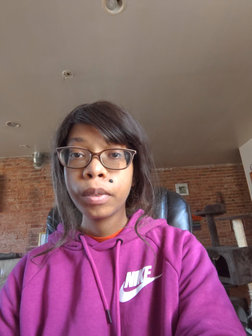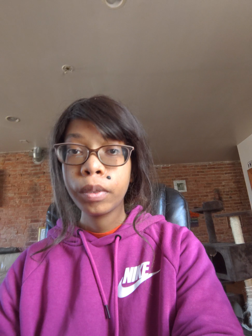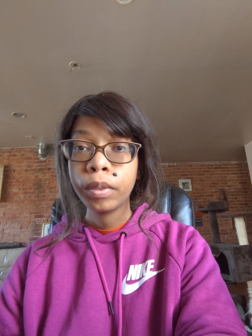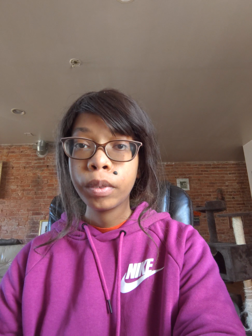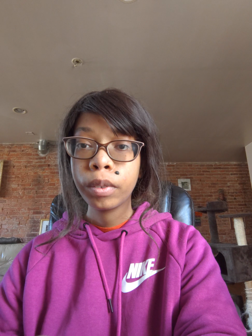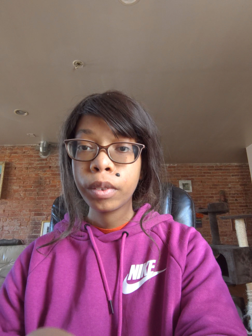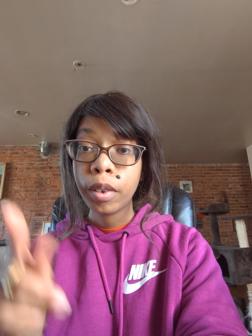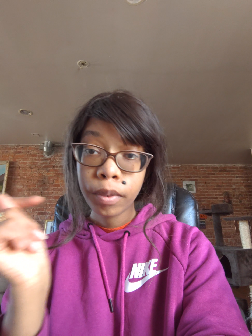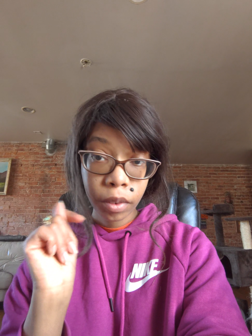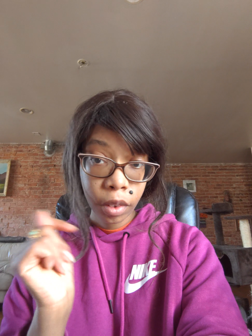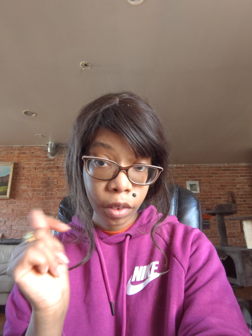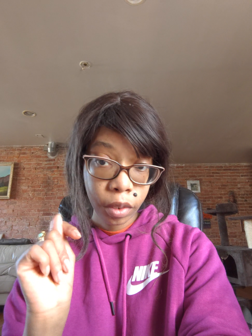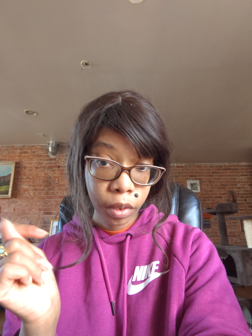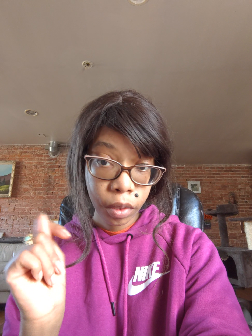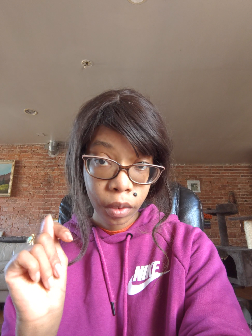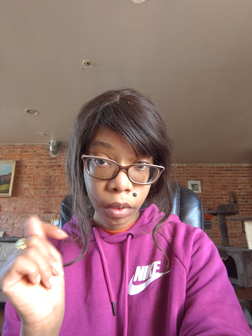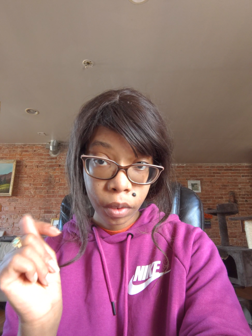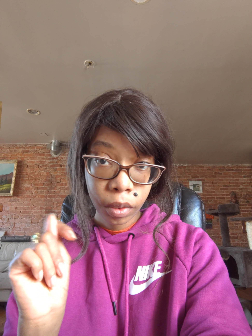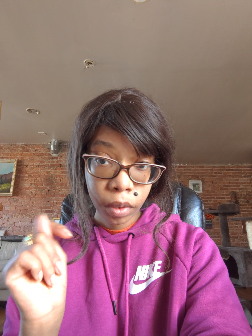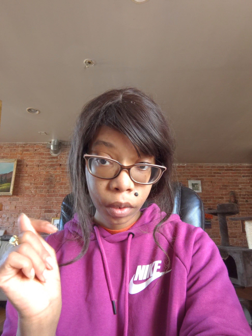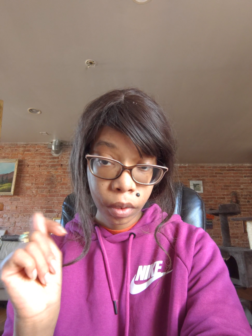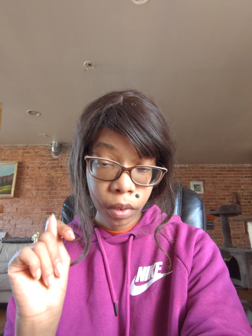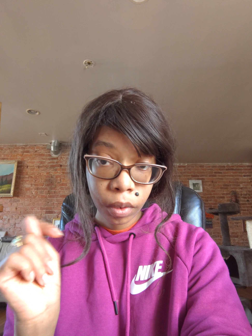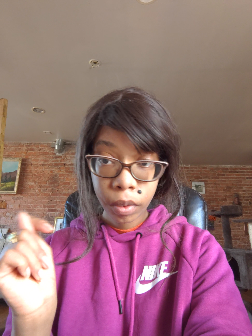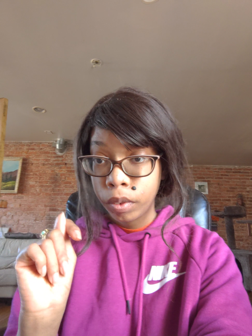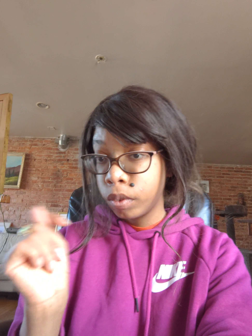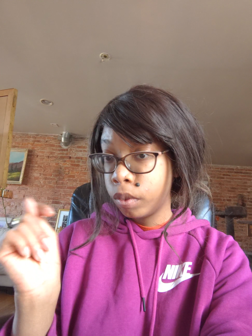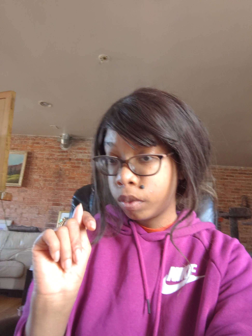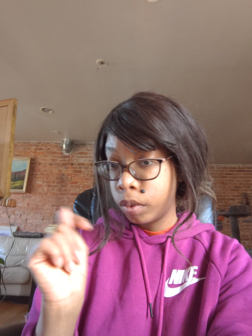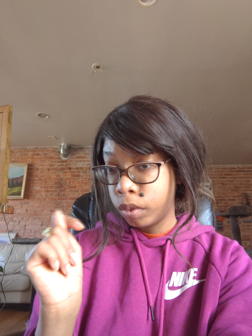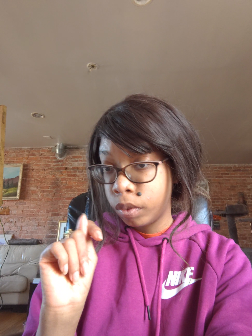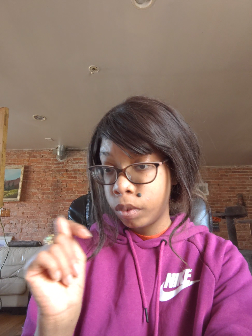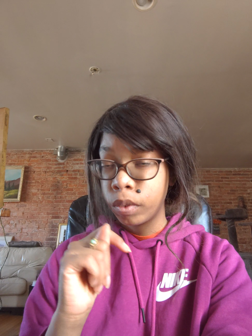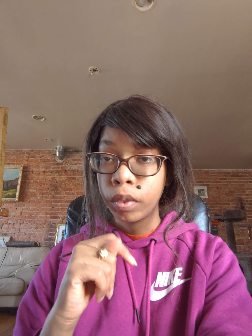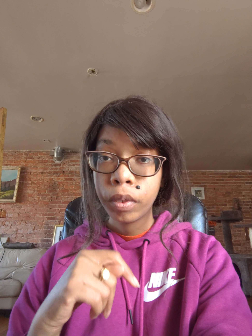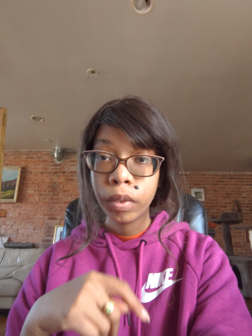potty